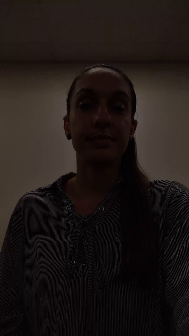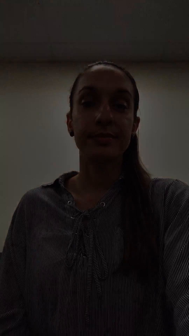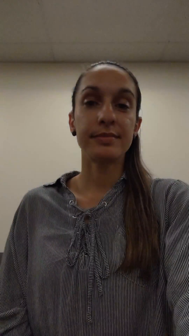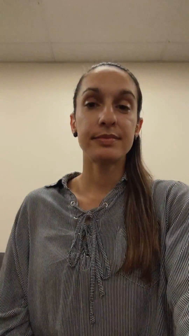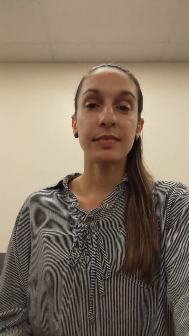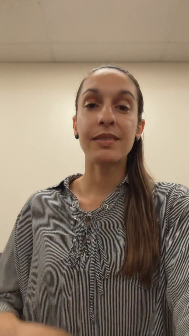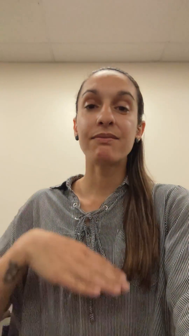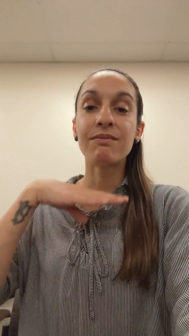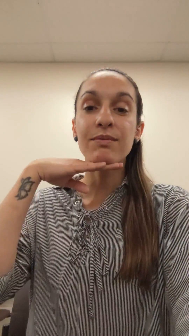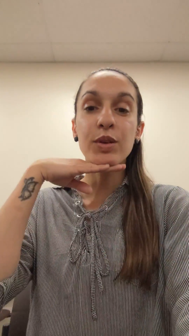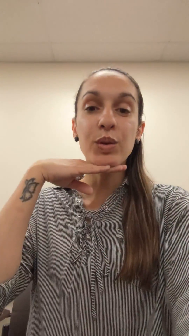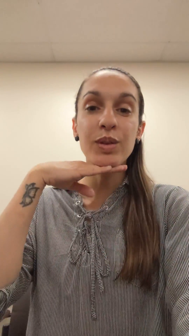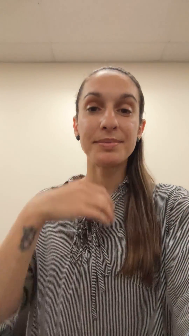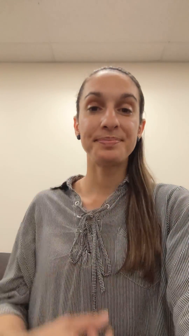full